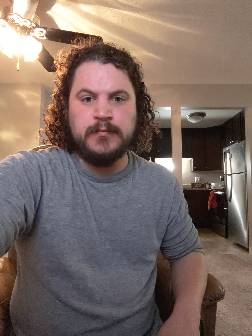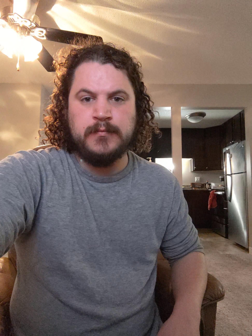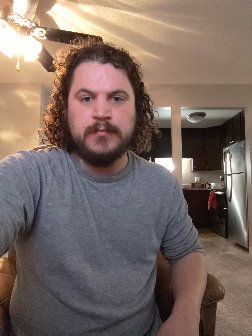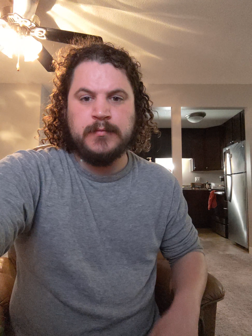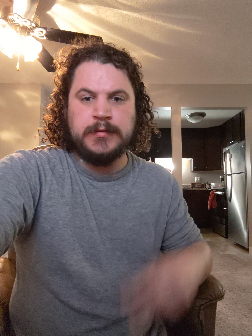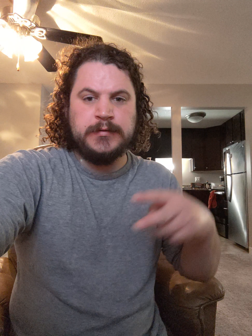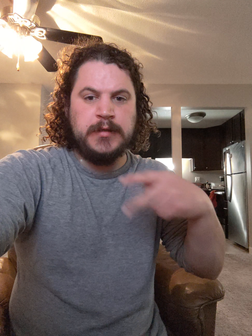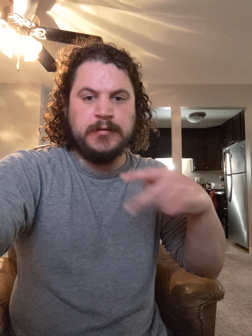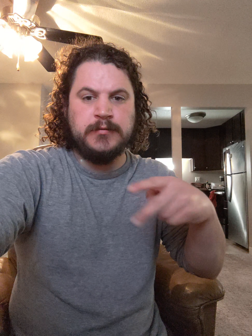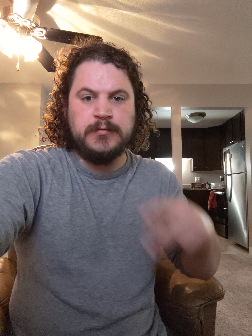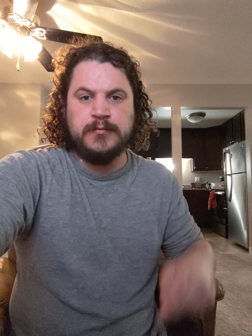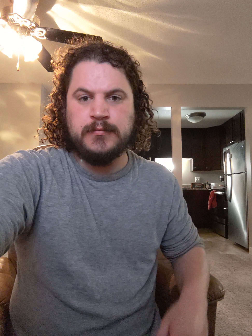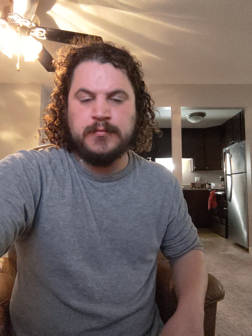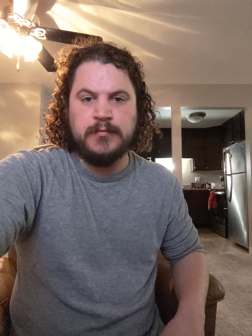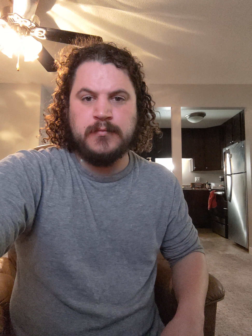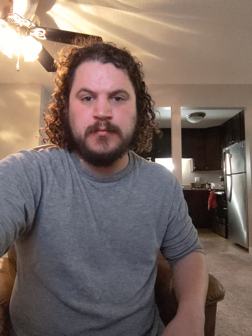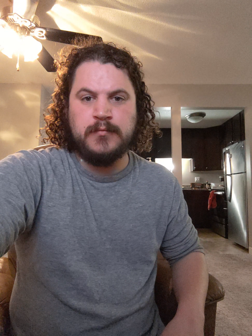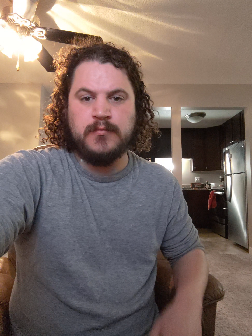dance